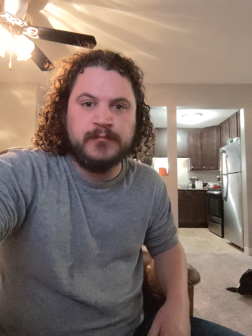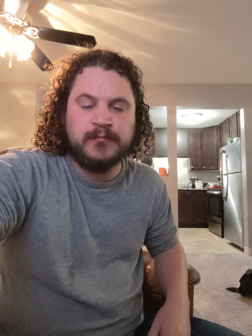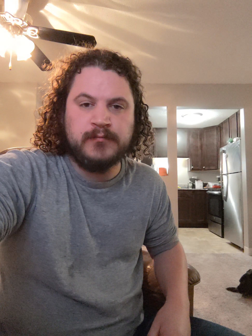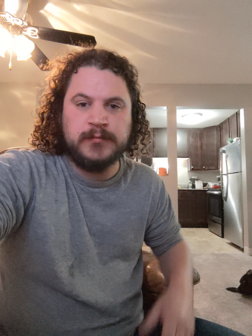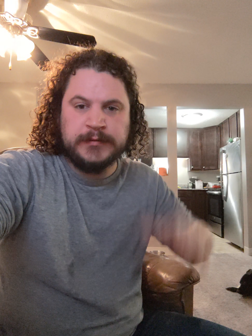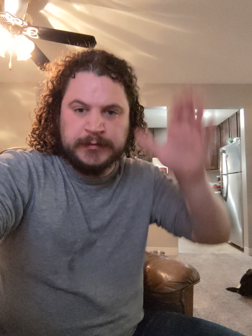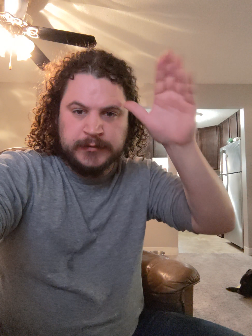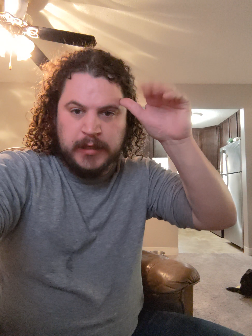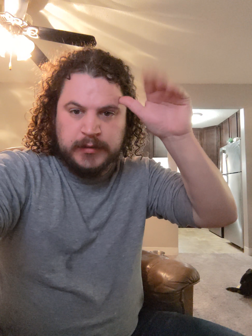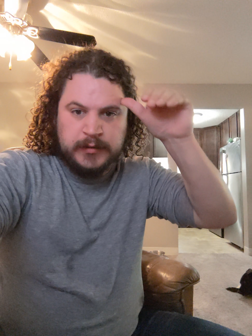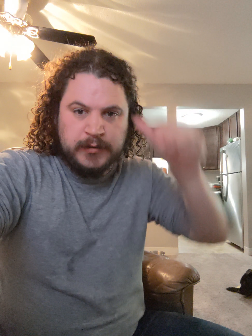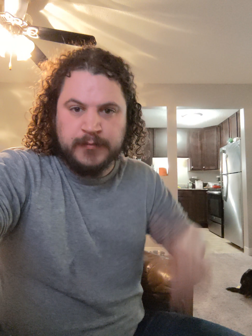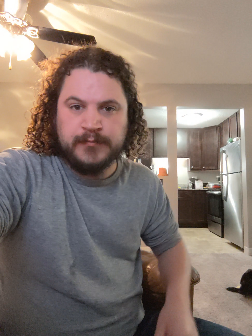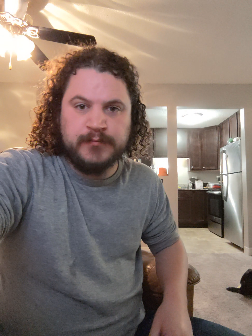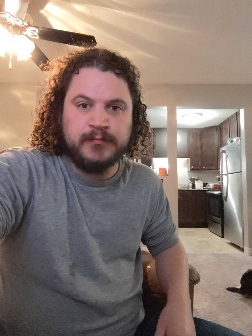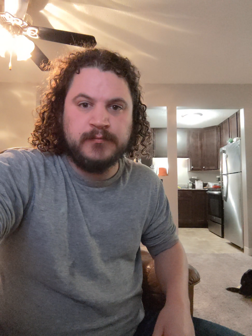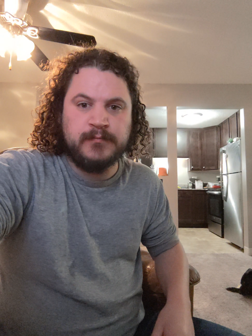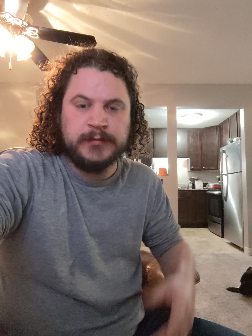donkey